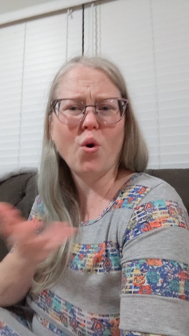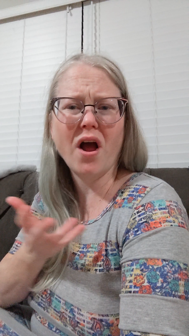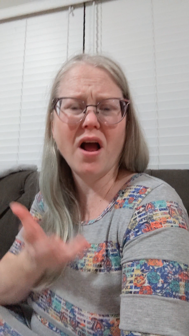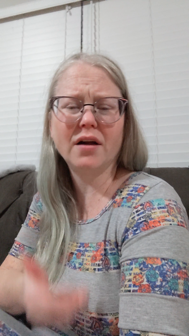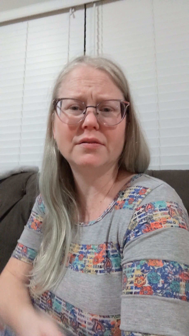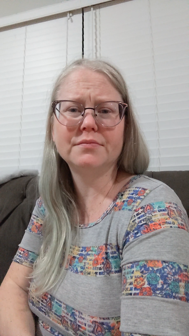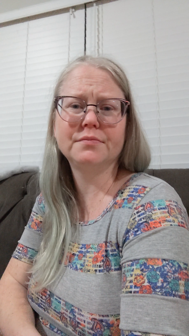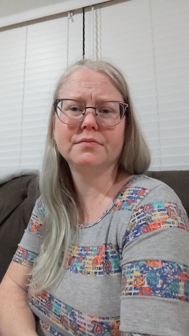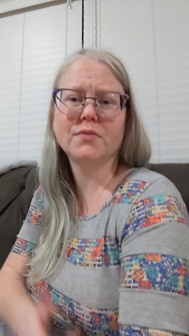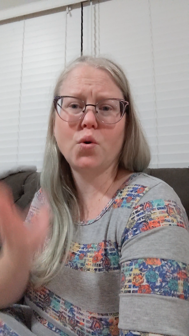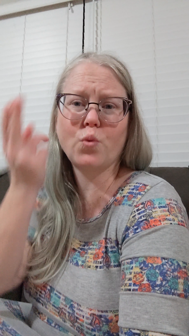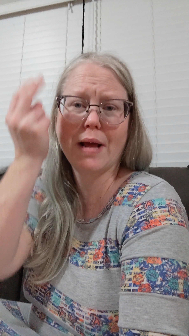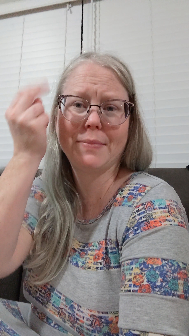rabbit